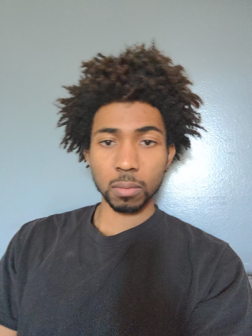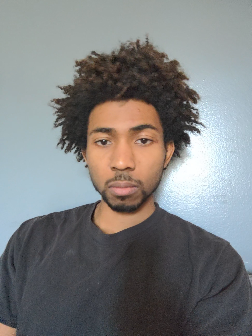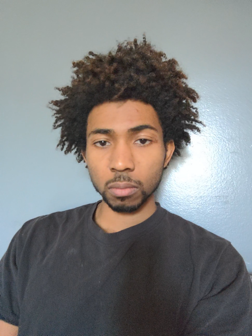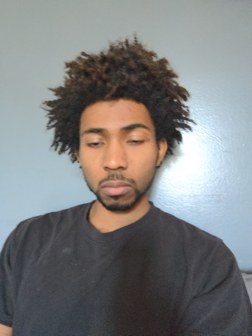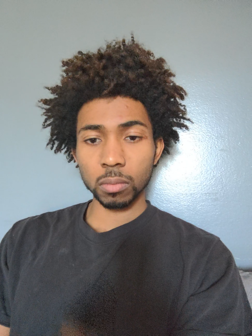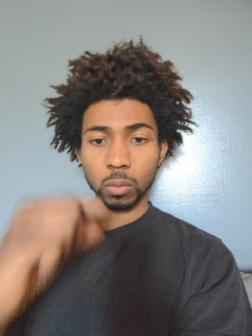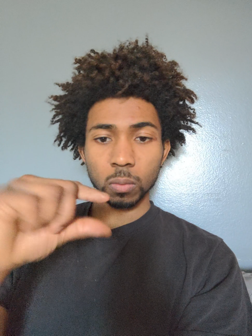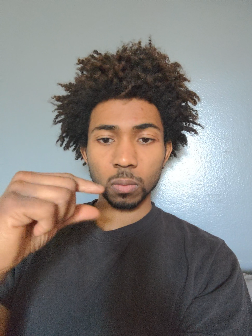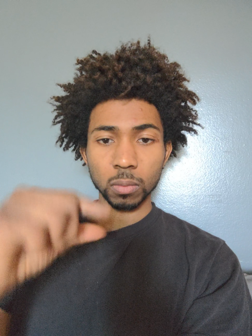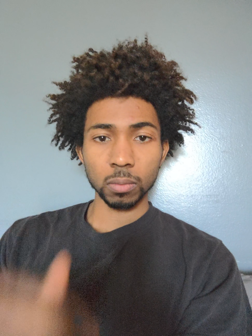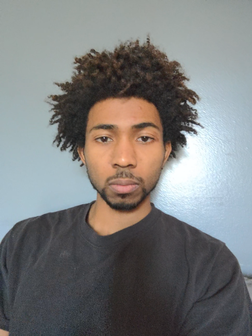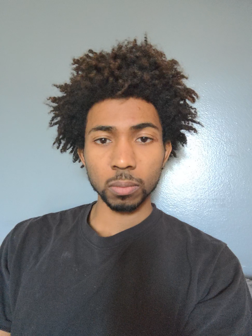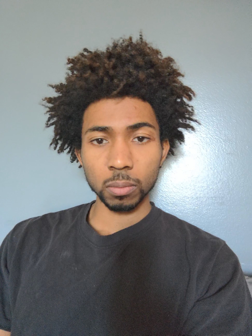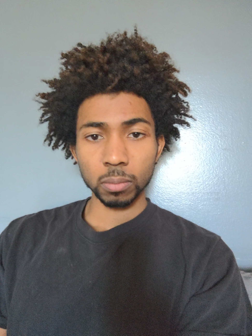green